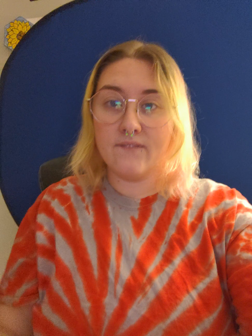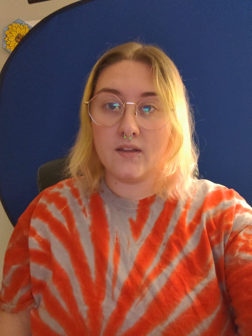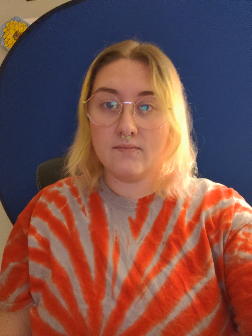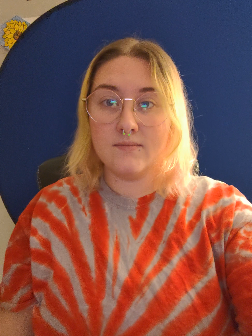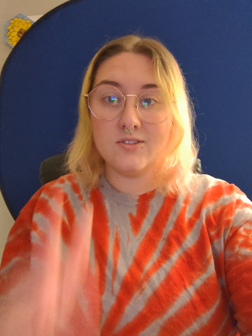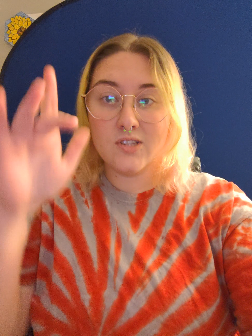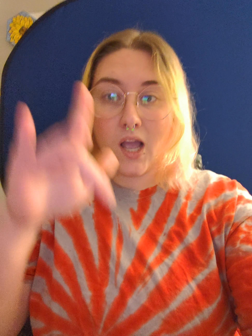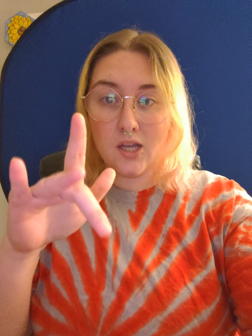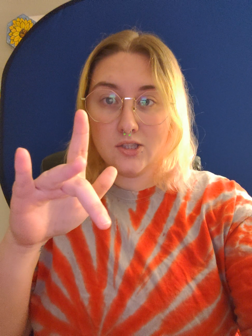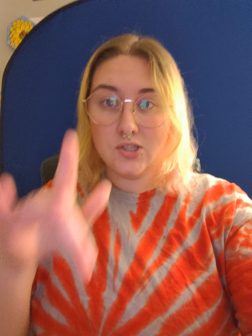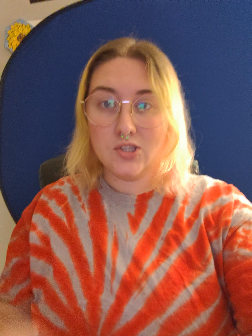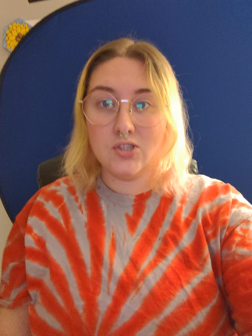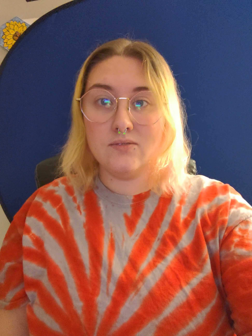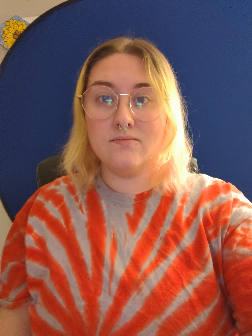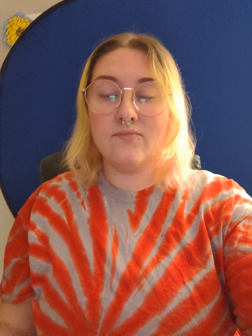touch